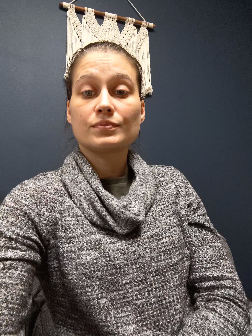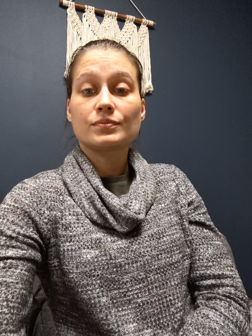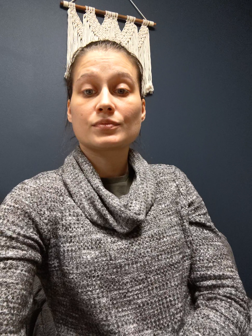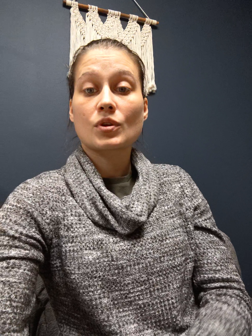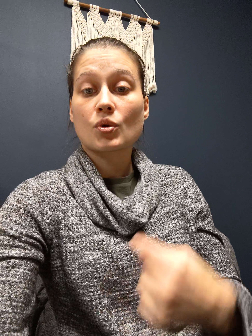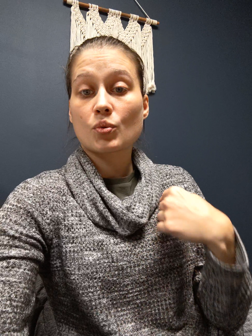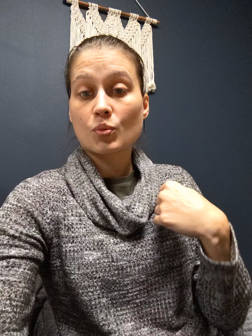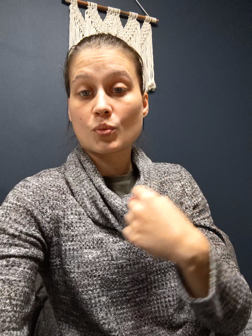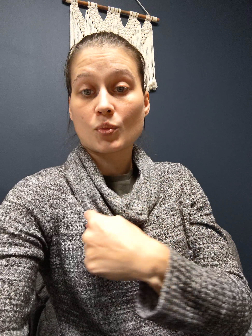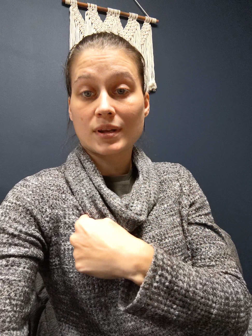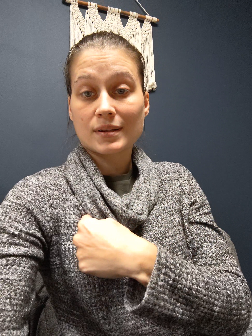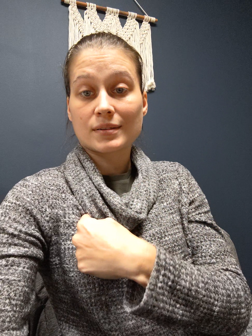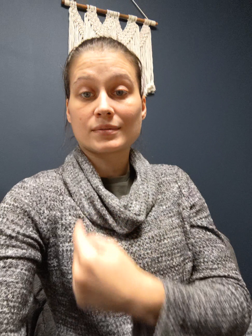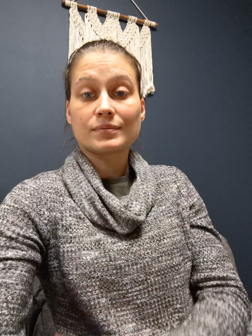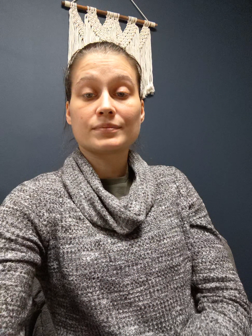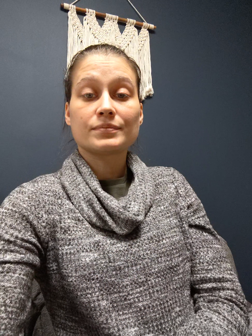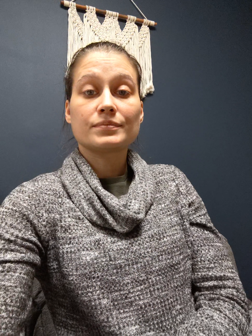we